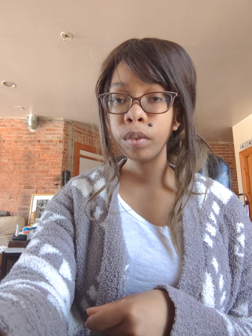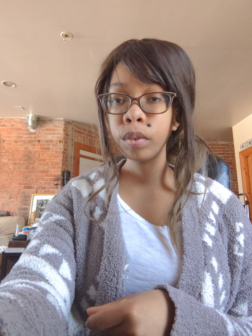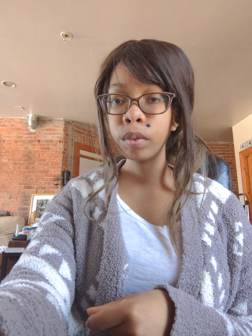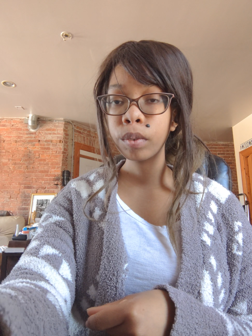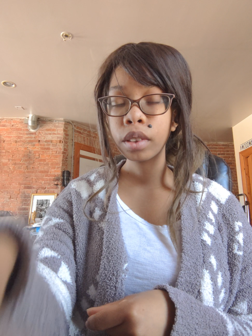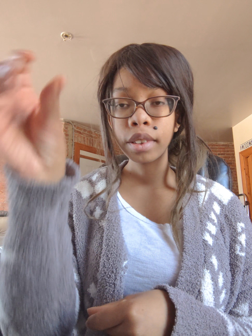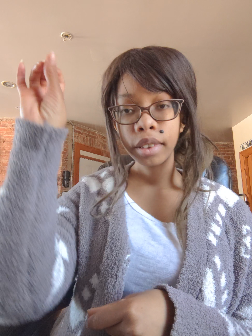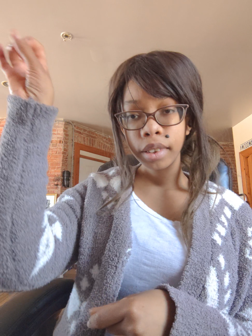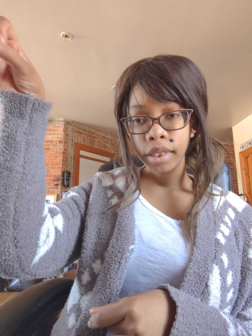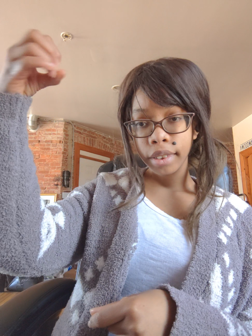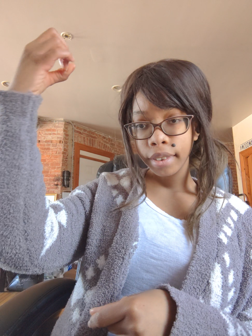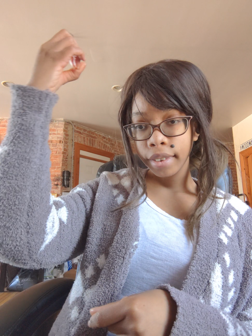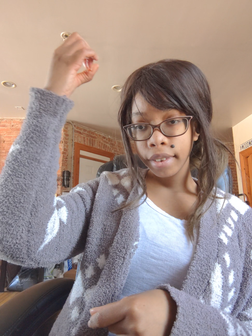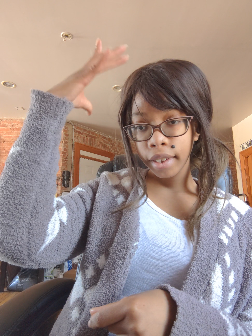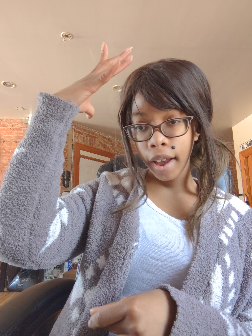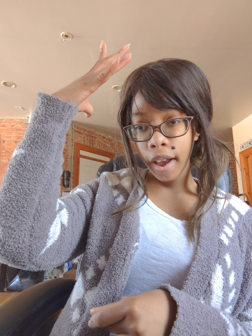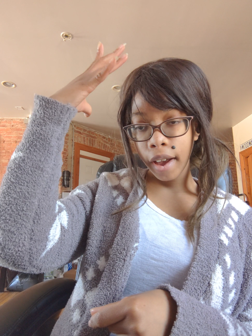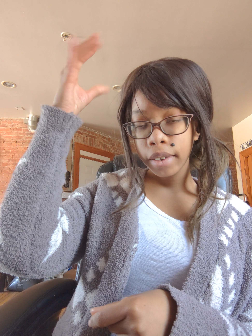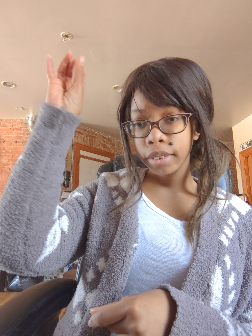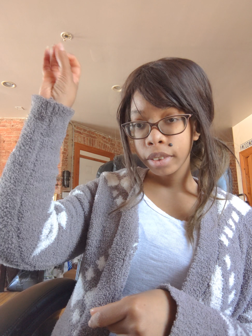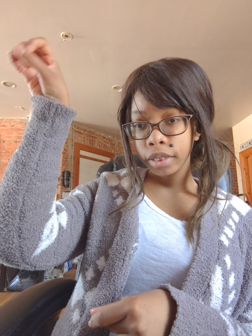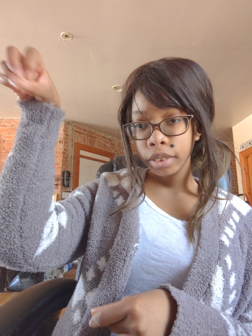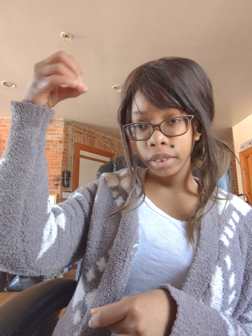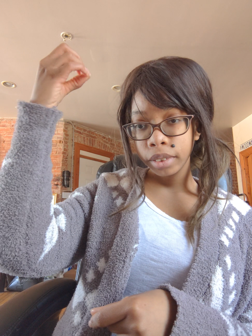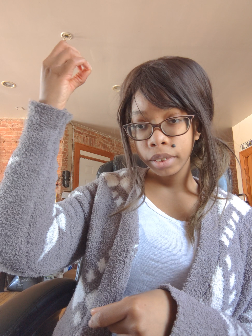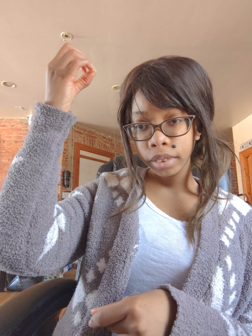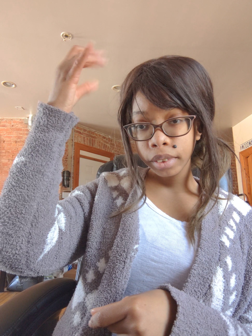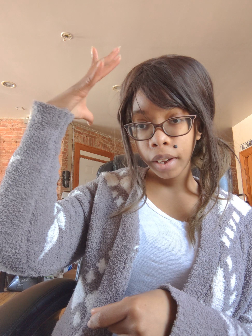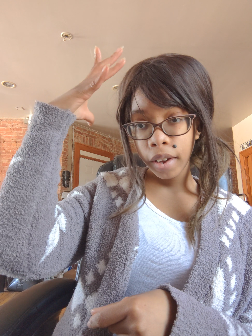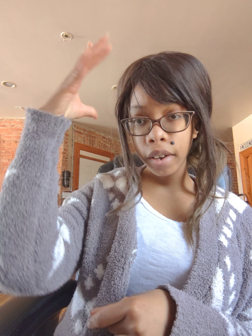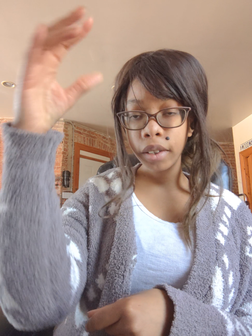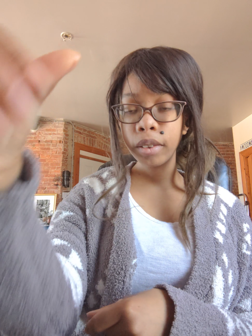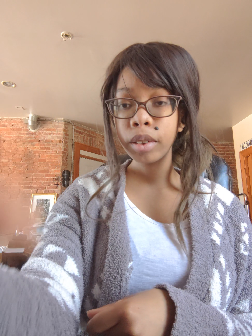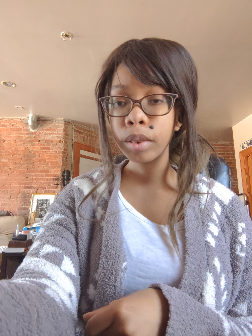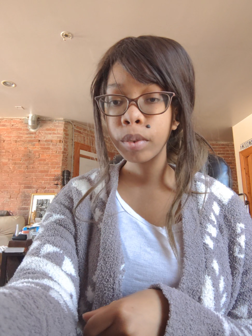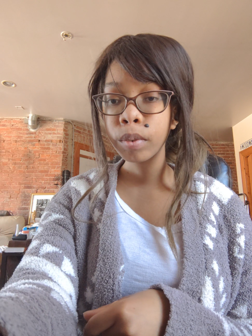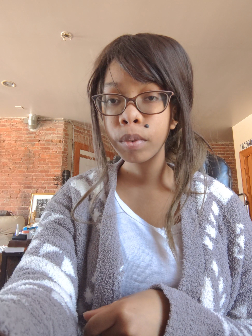sun